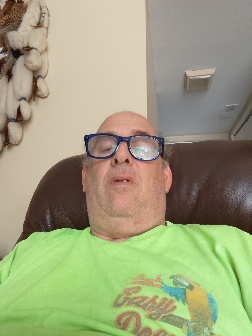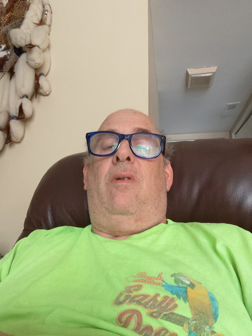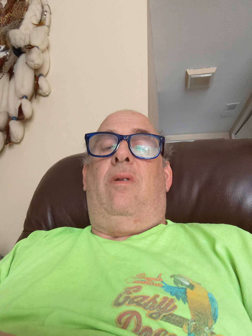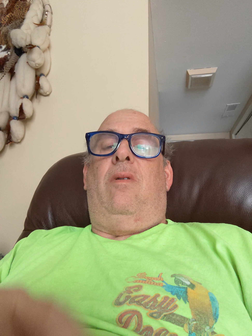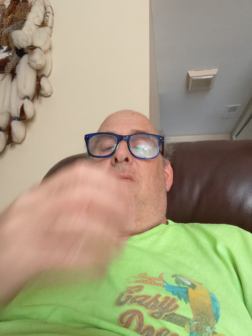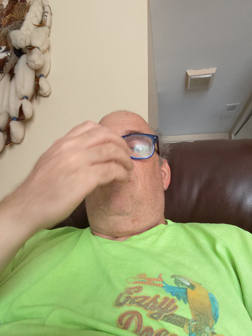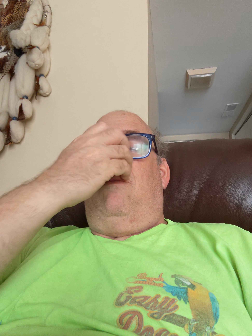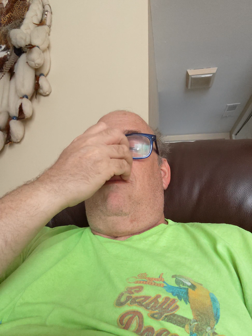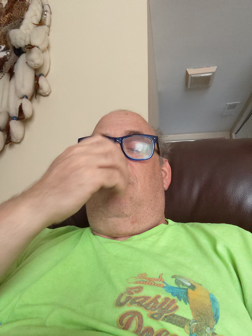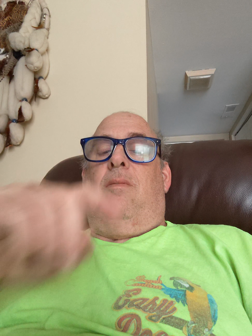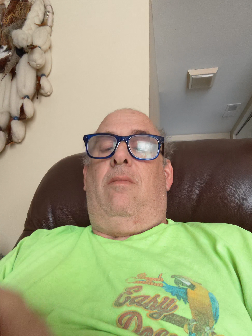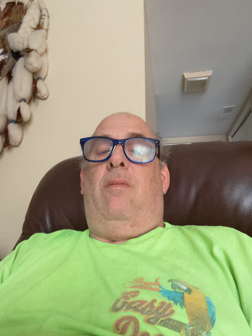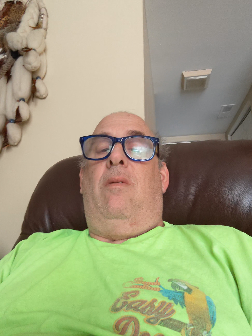clown